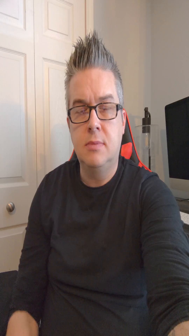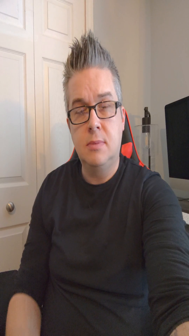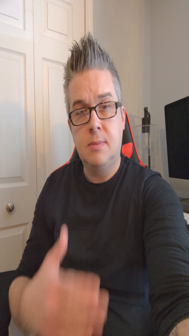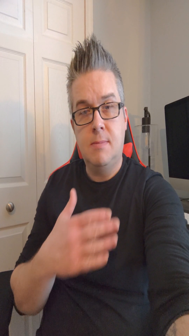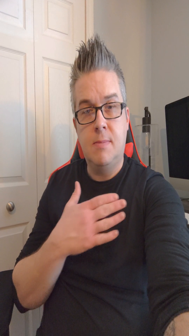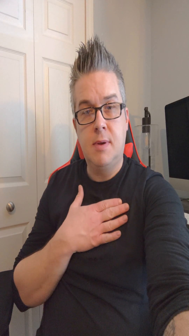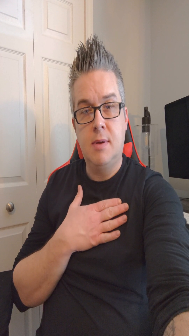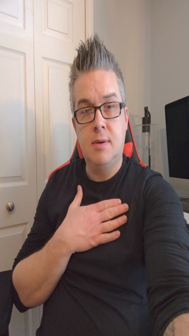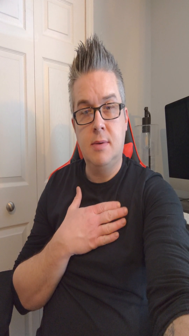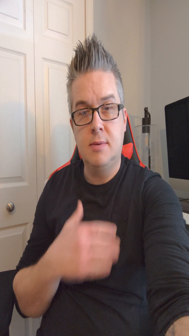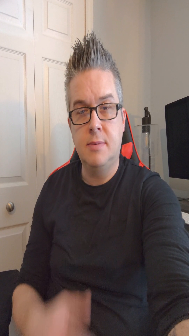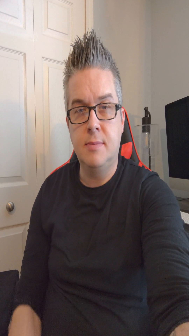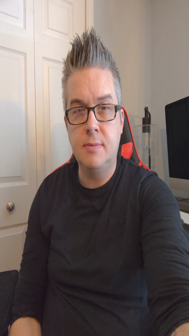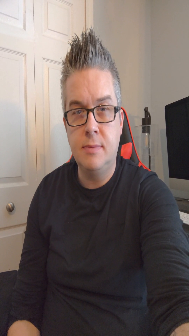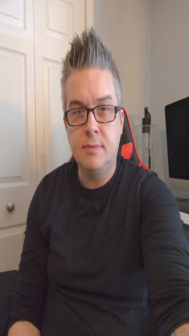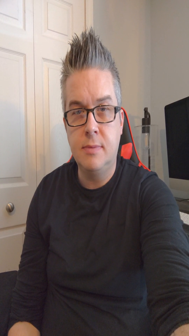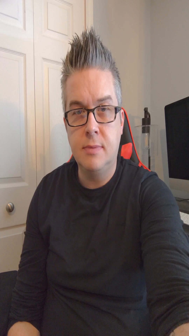my